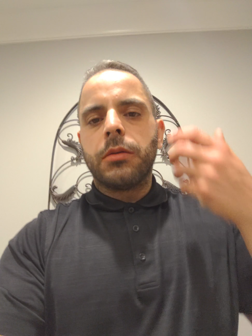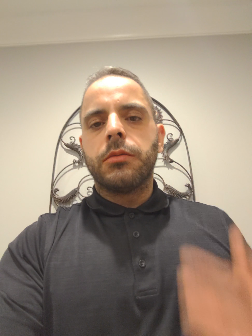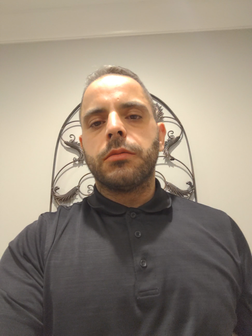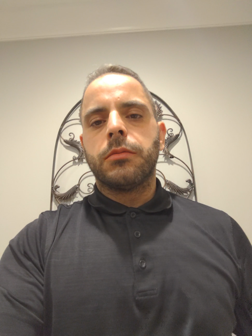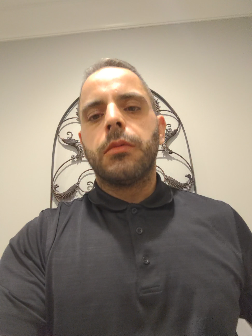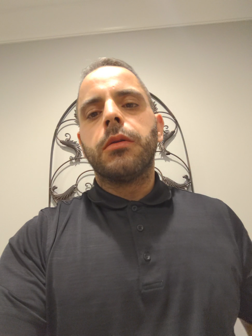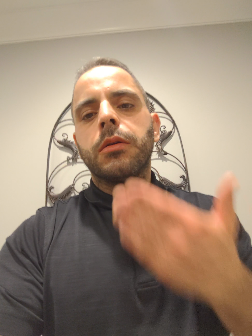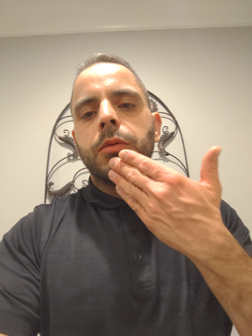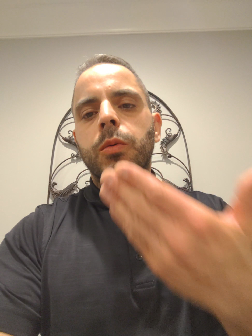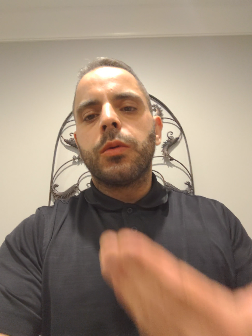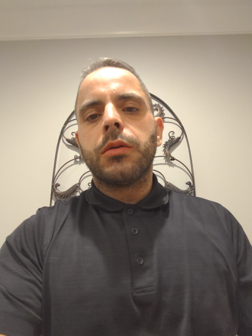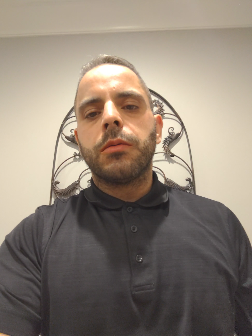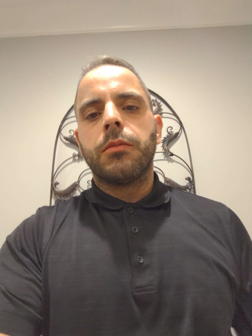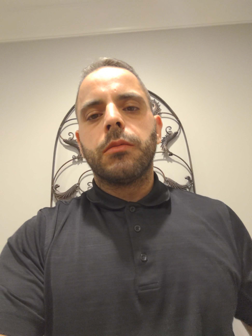thank you